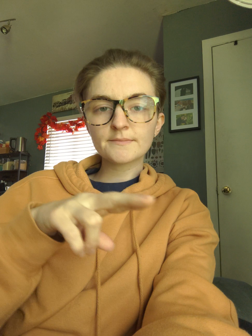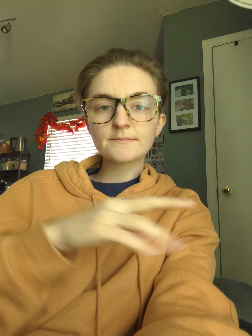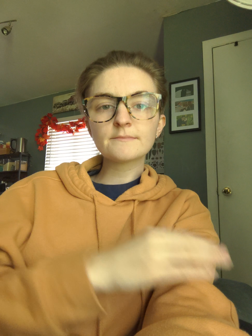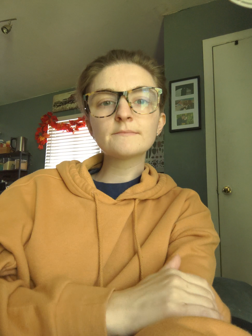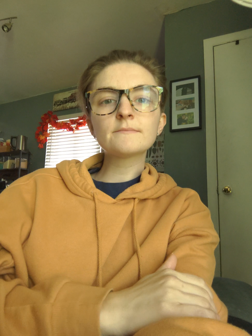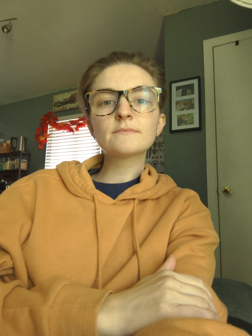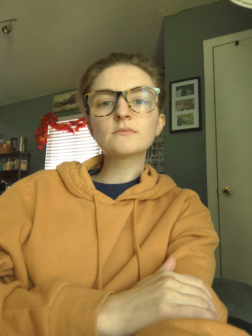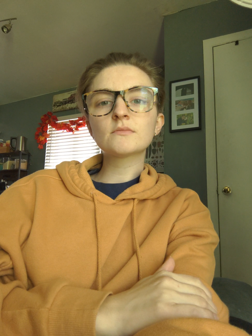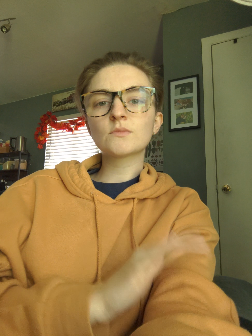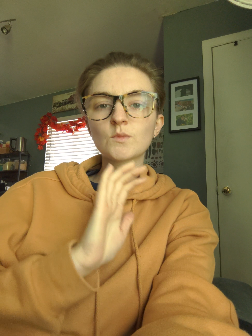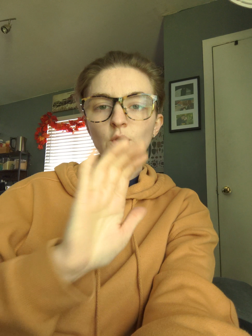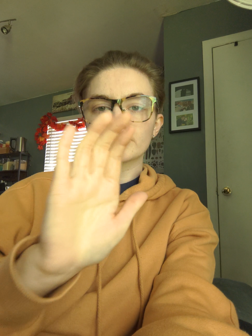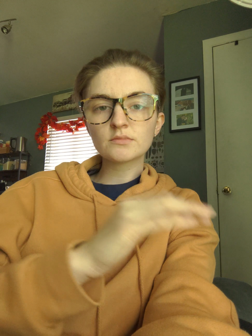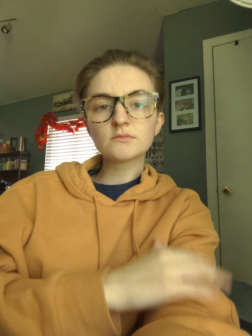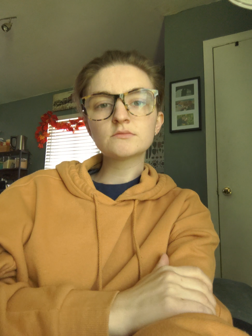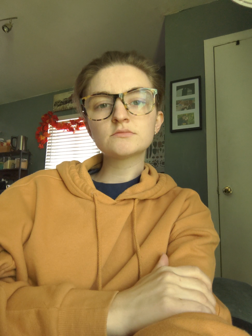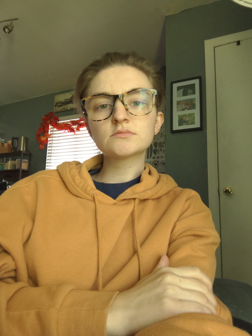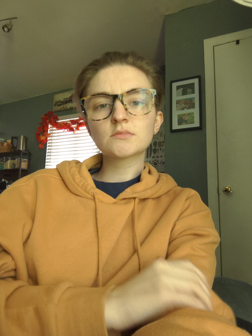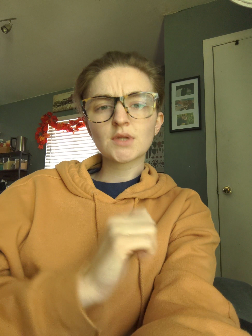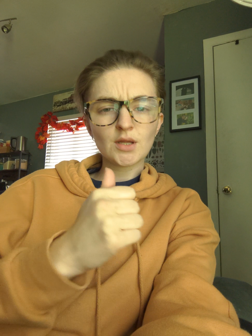push